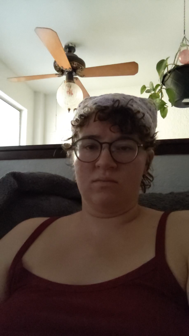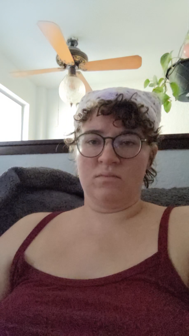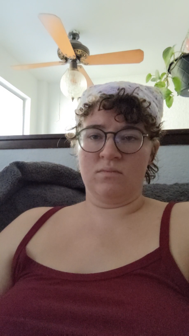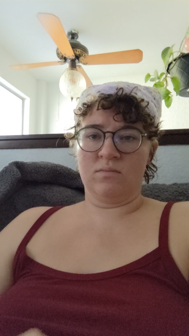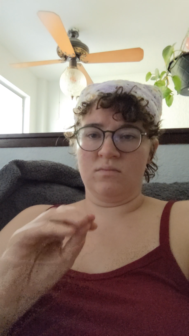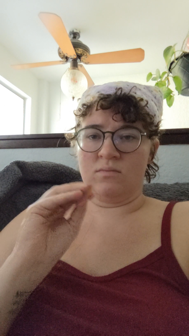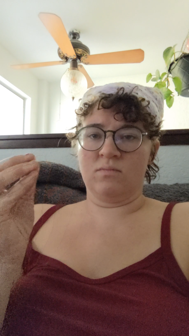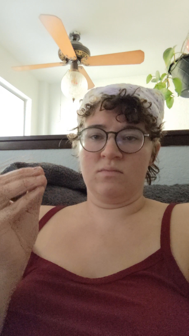none